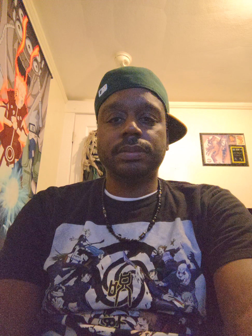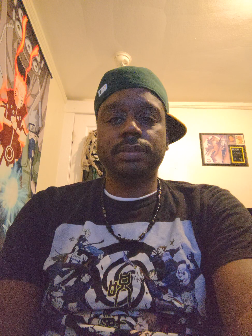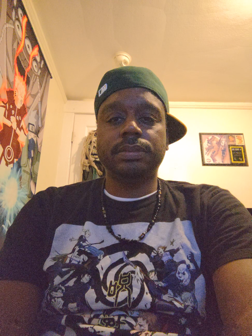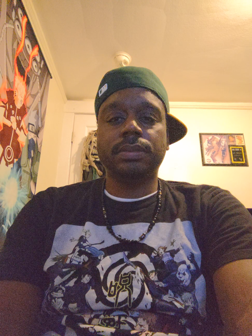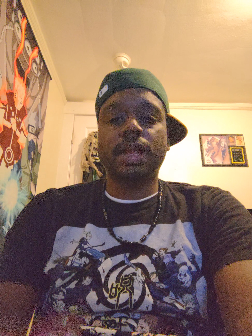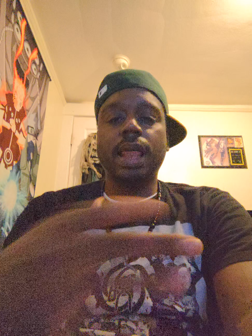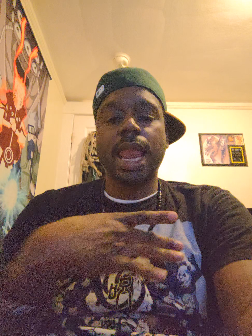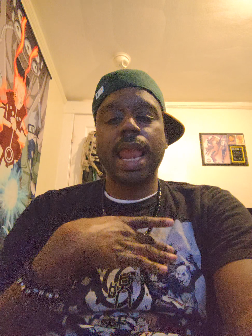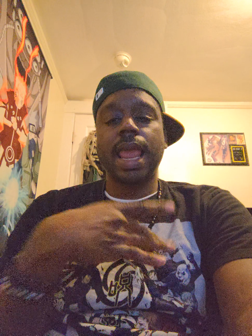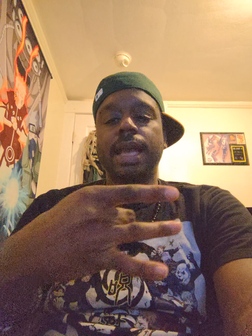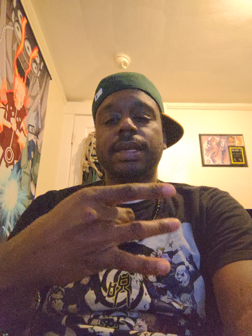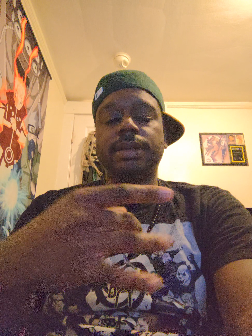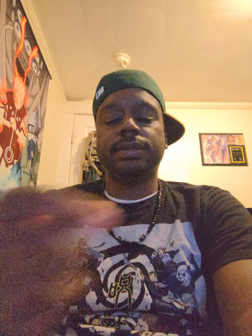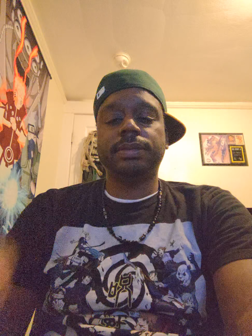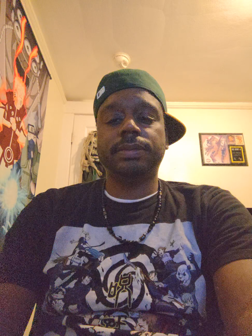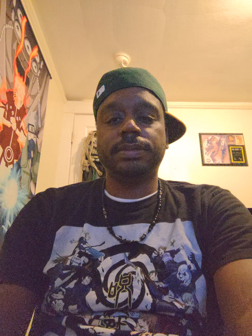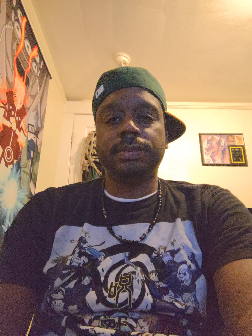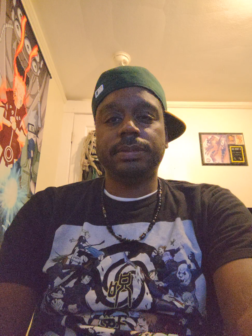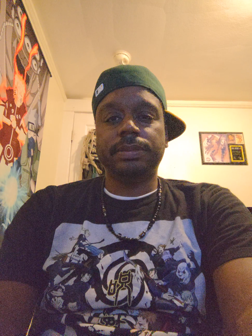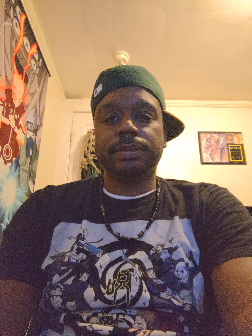like